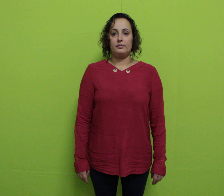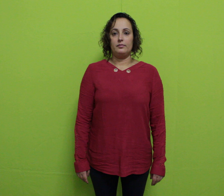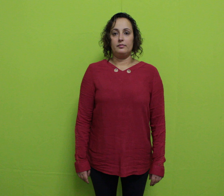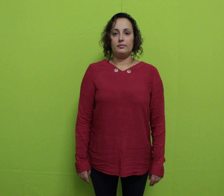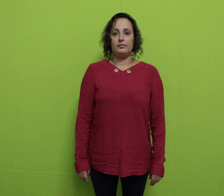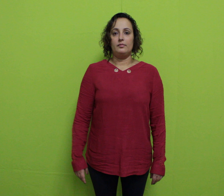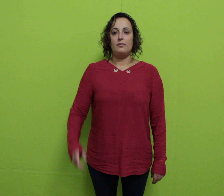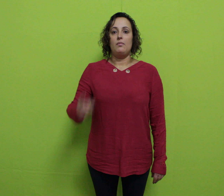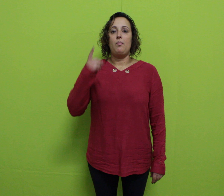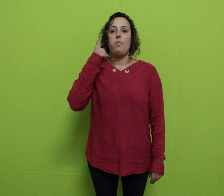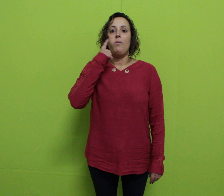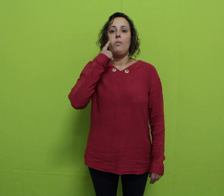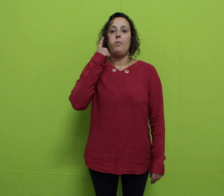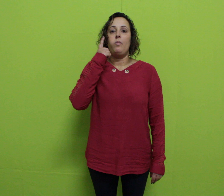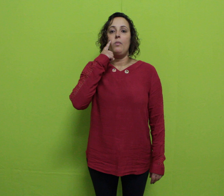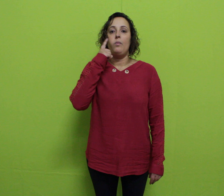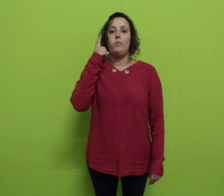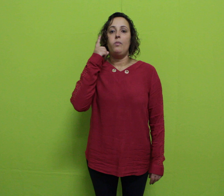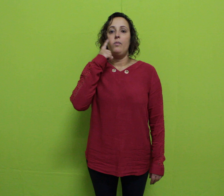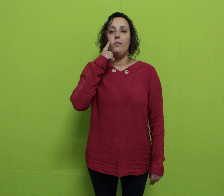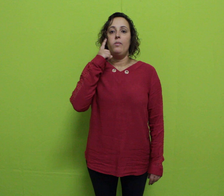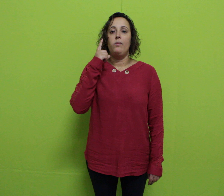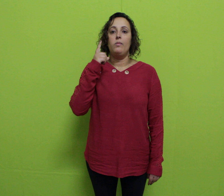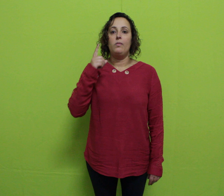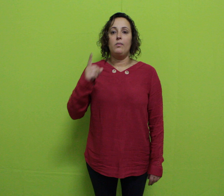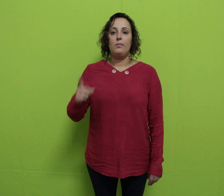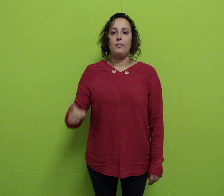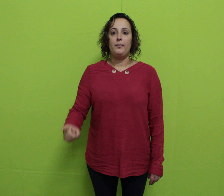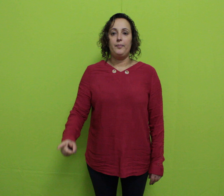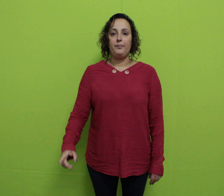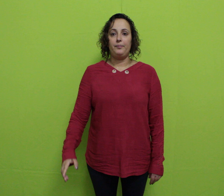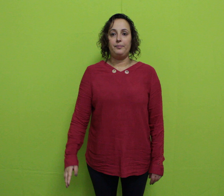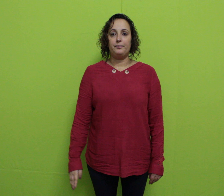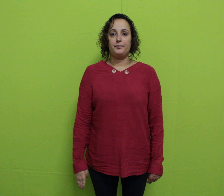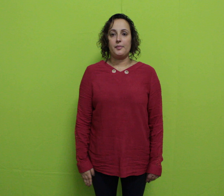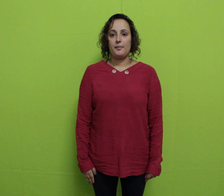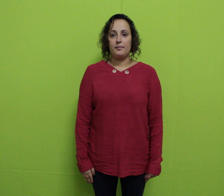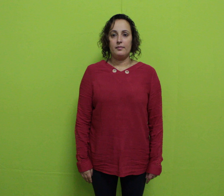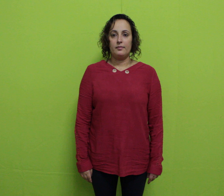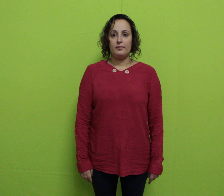bala